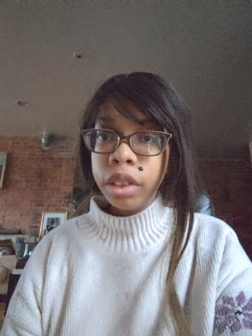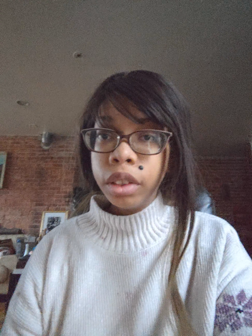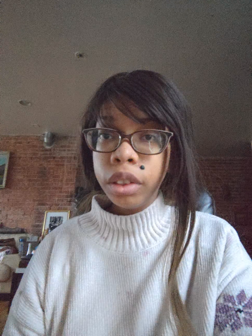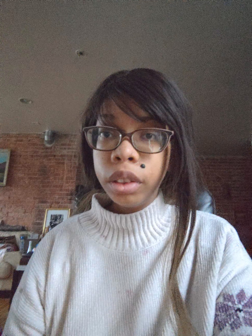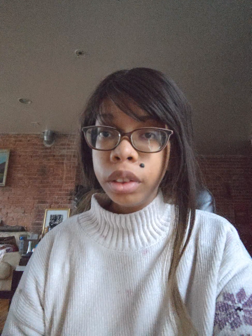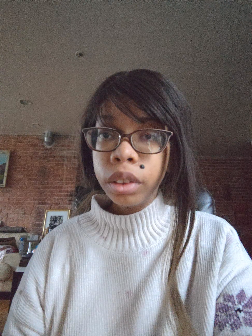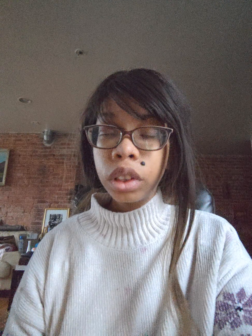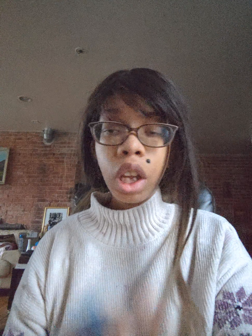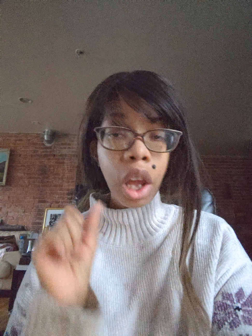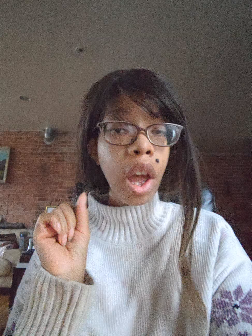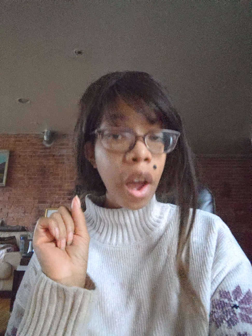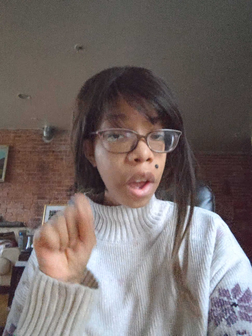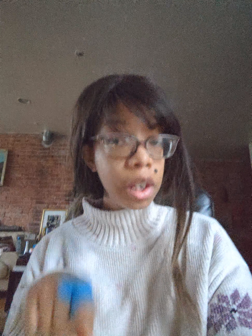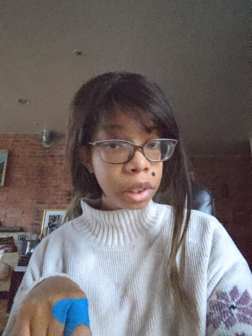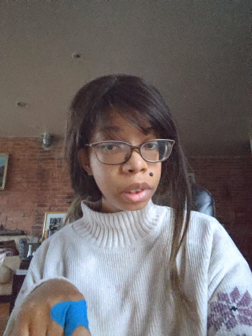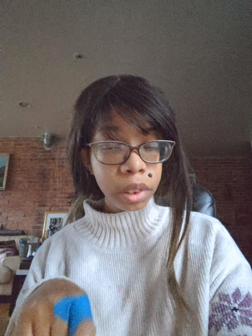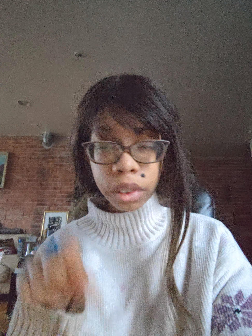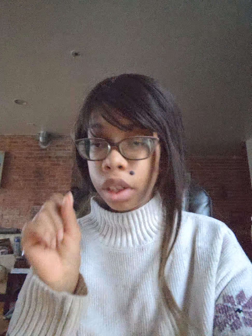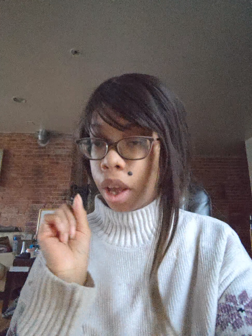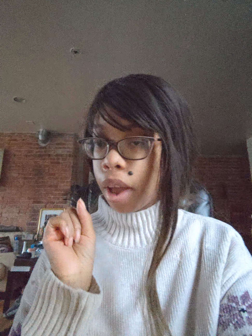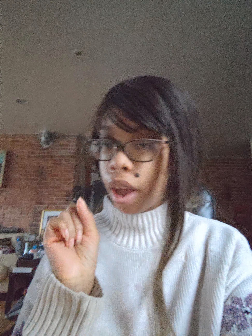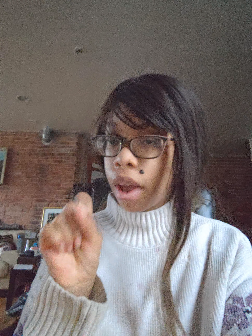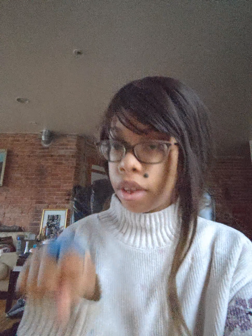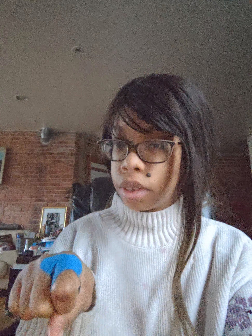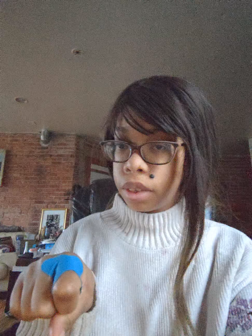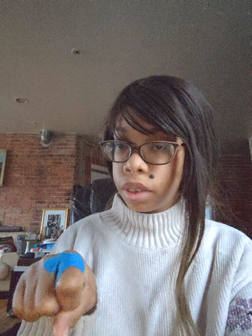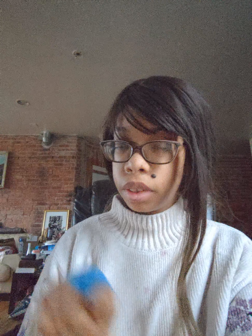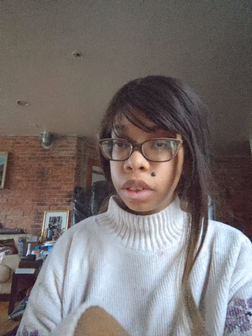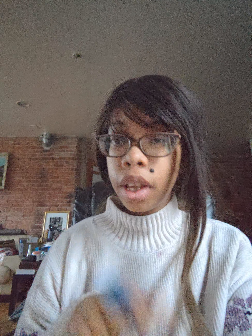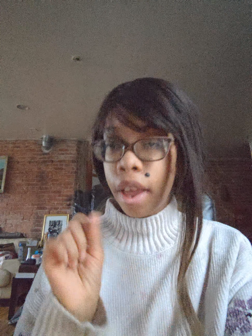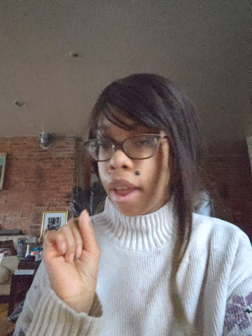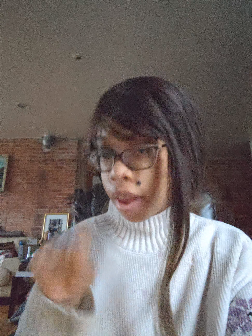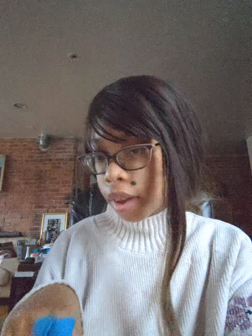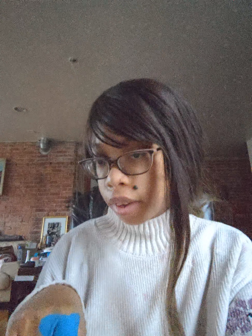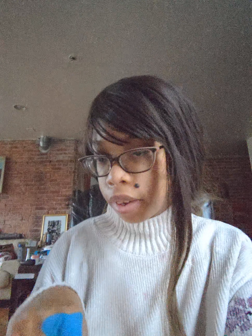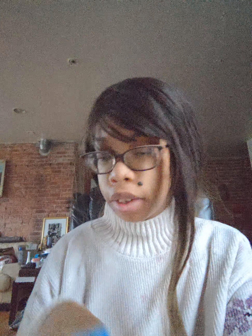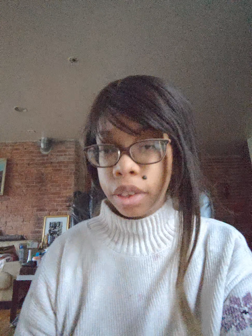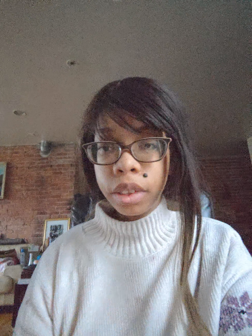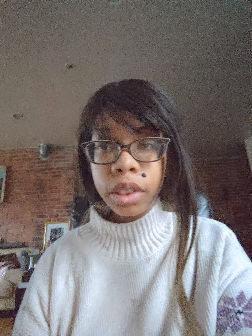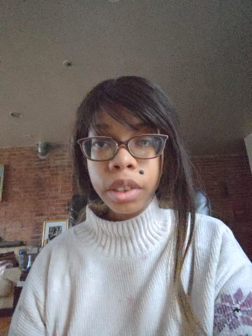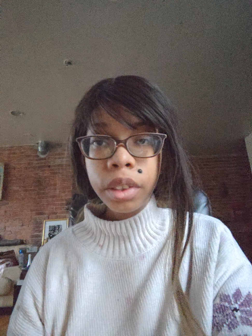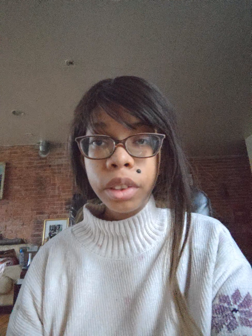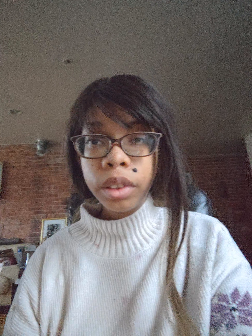can